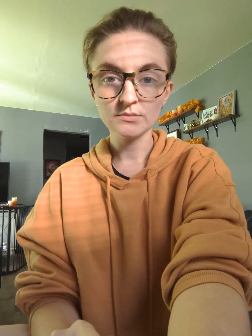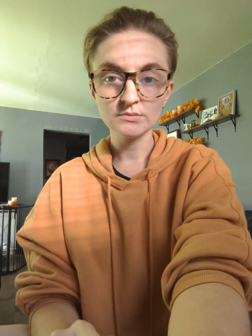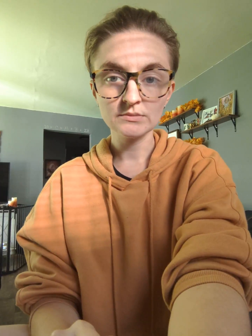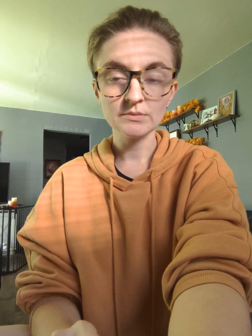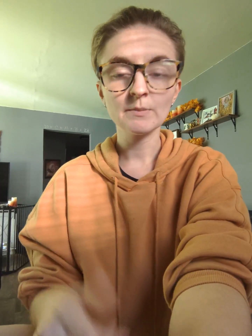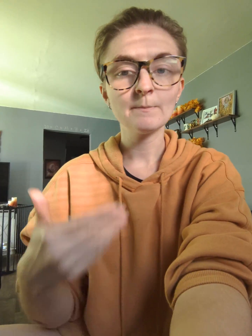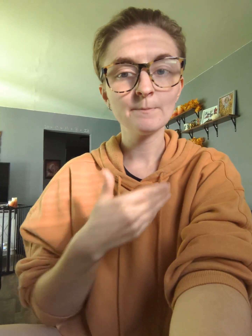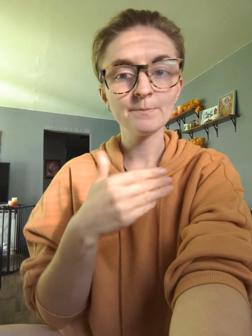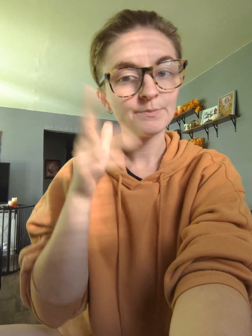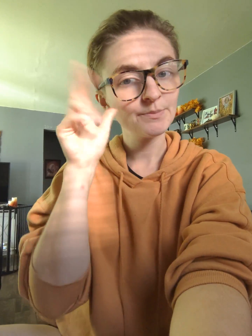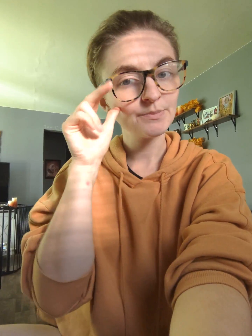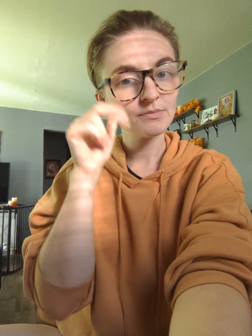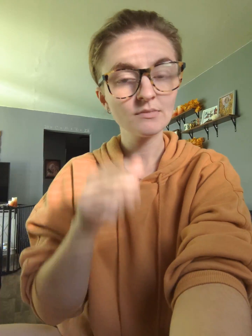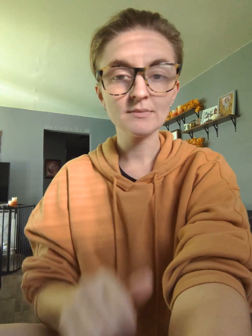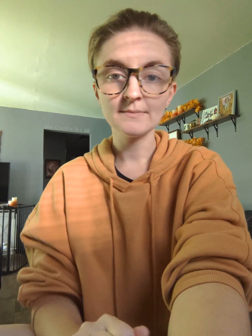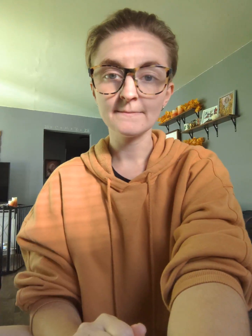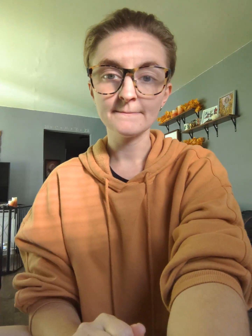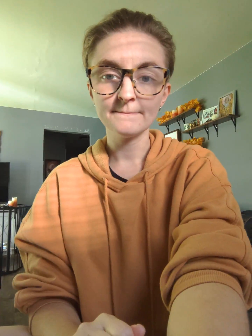pony